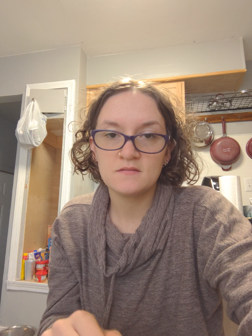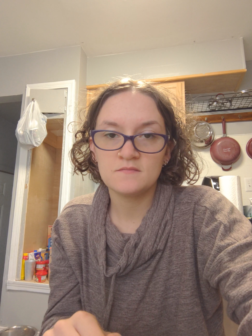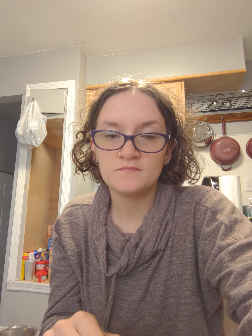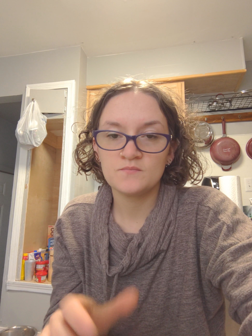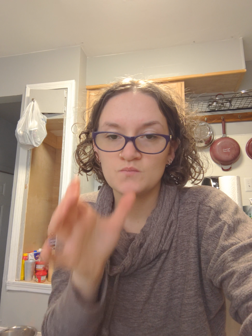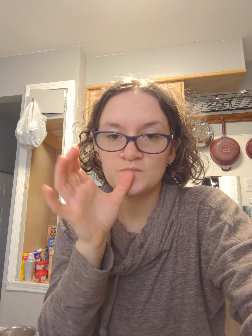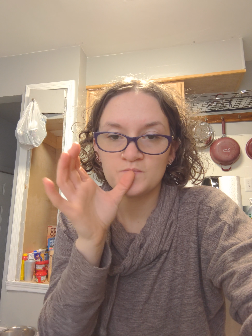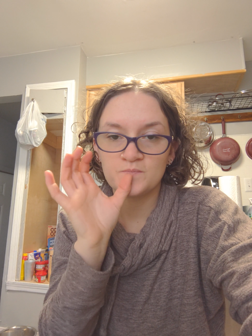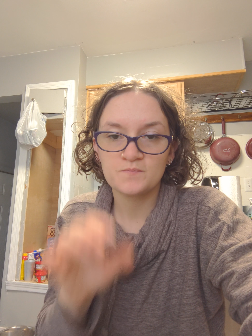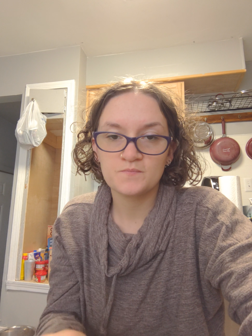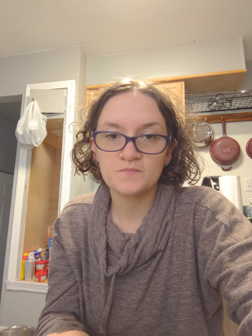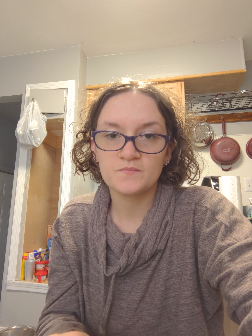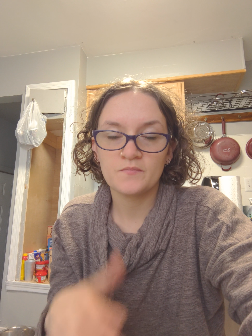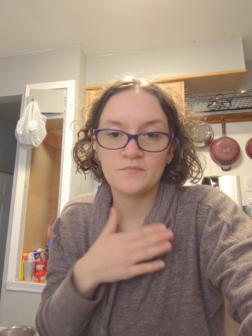drink